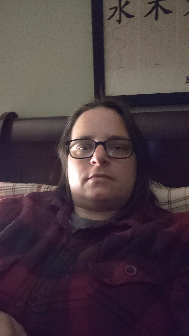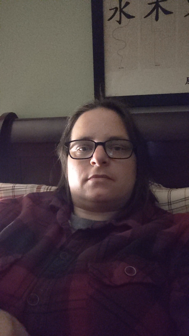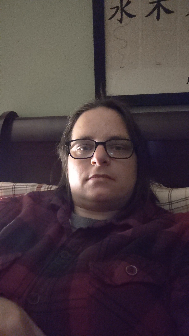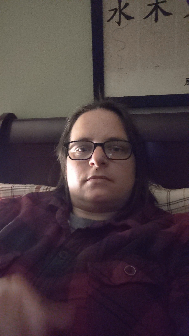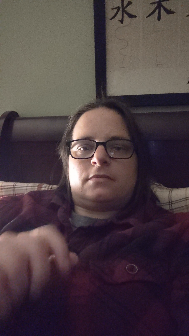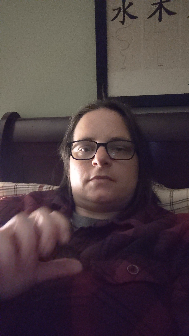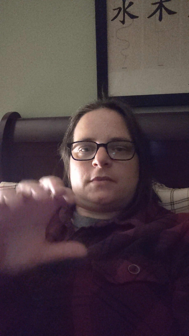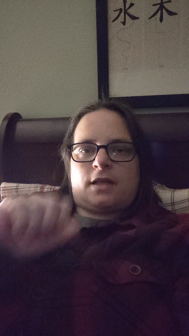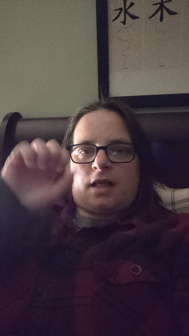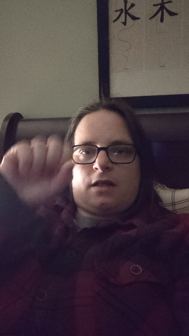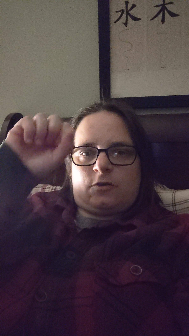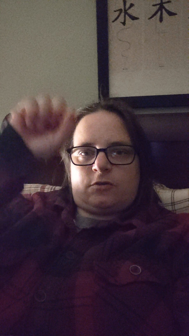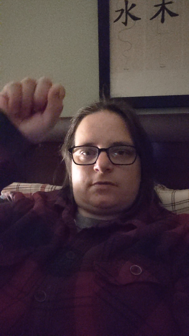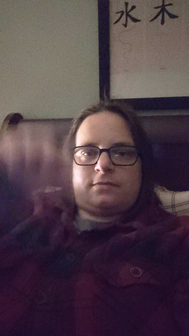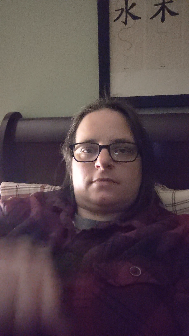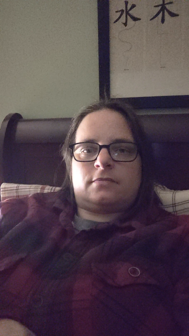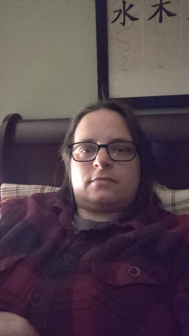ladder